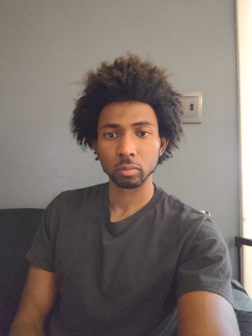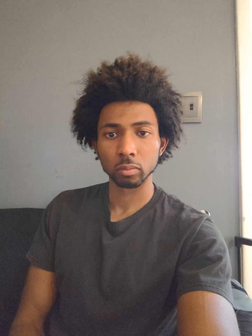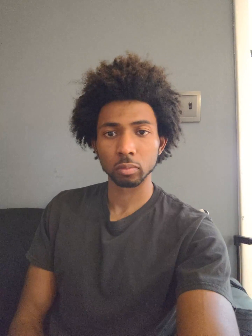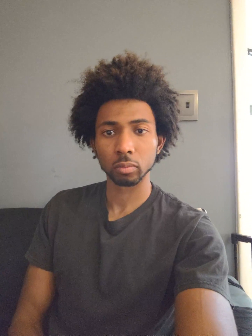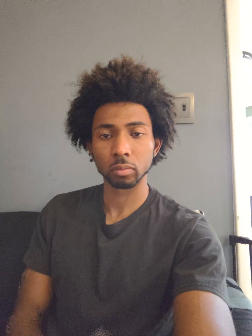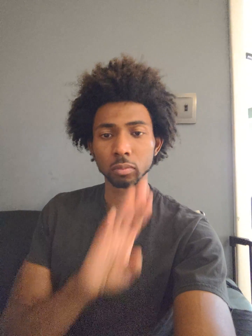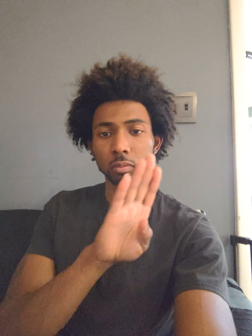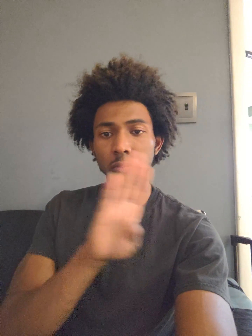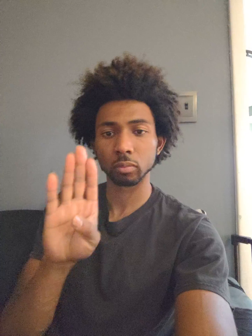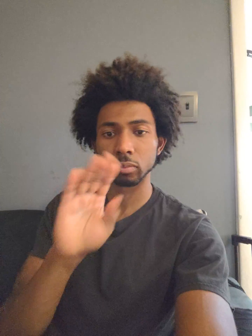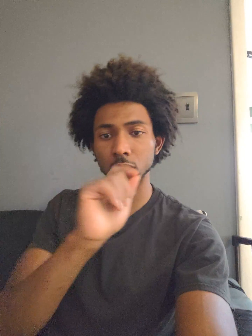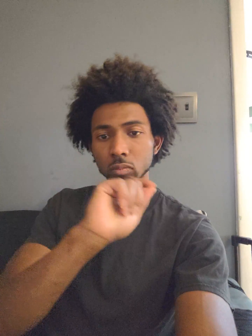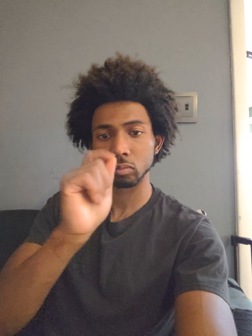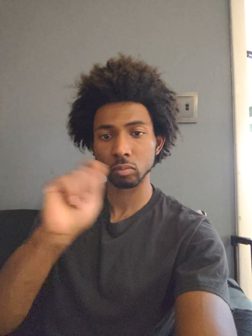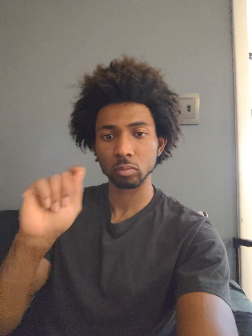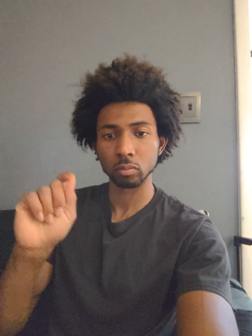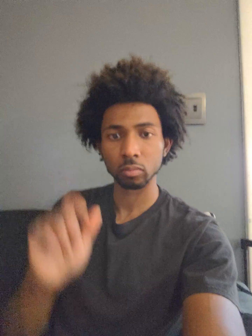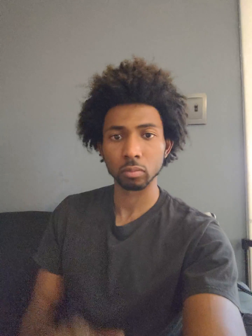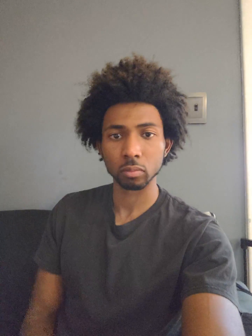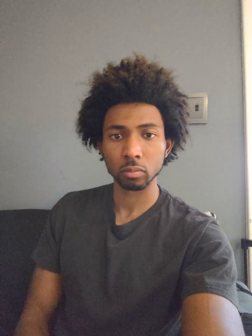chalk